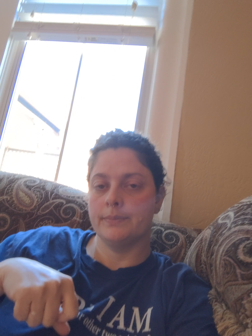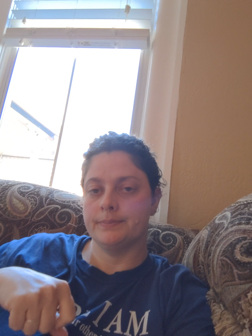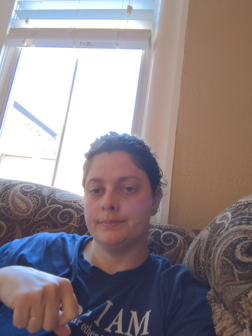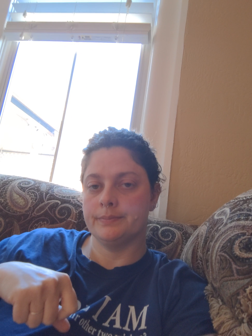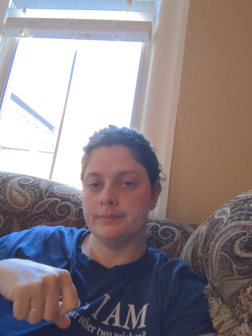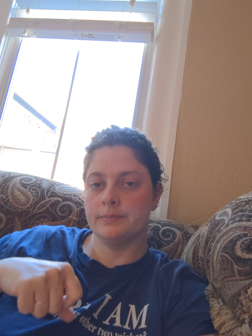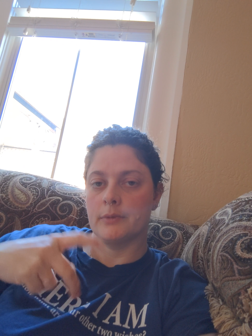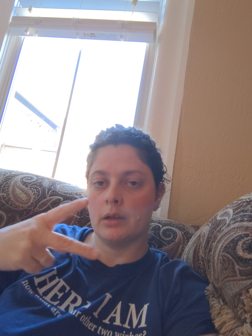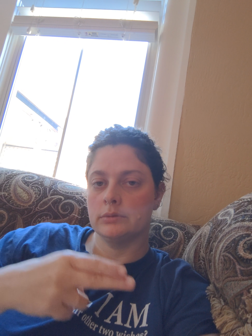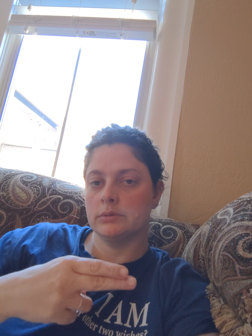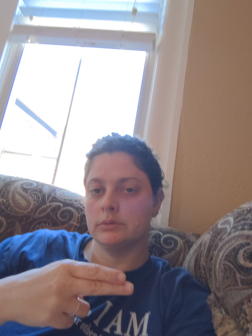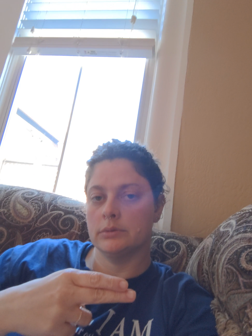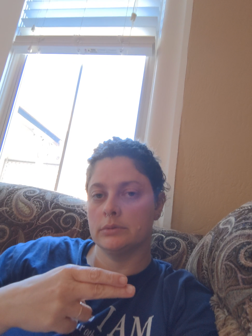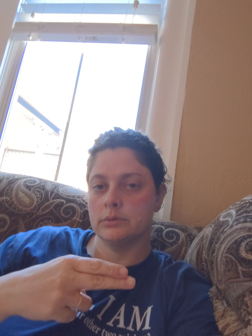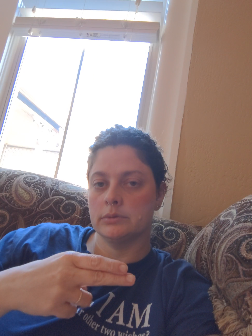cut